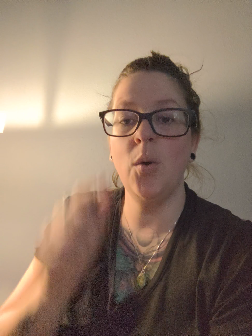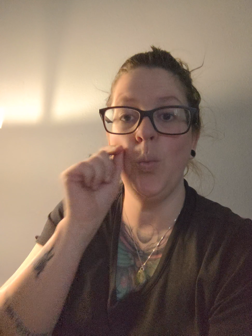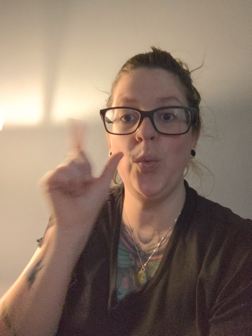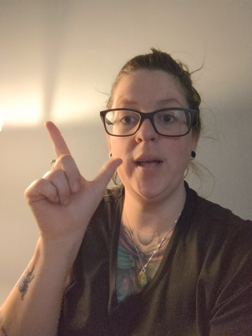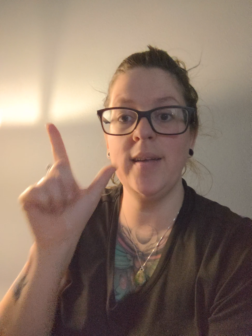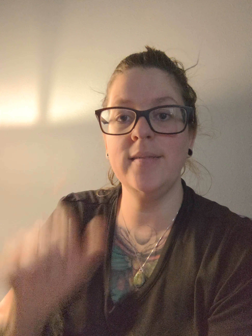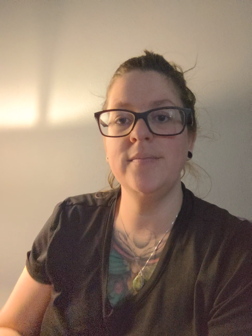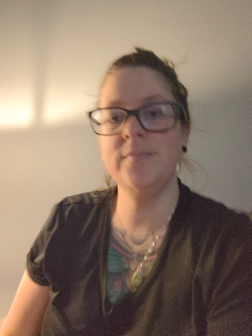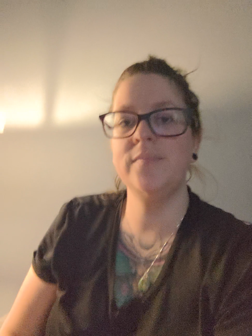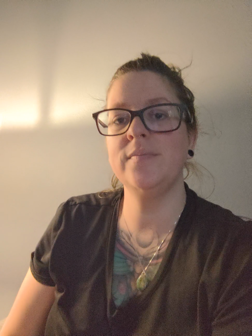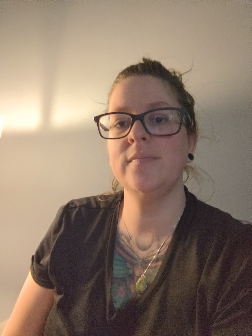wake